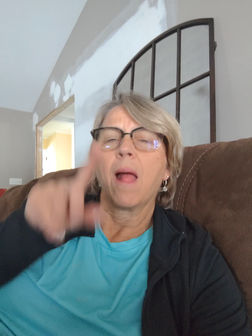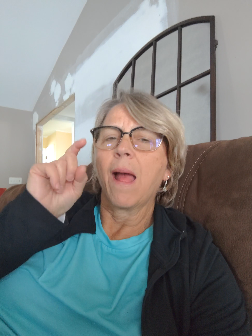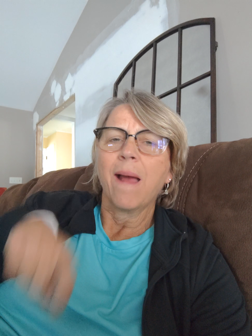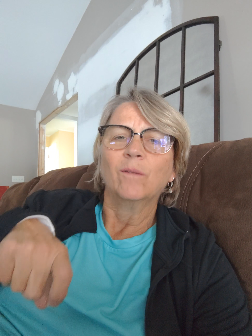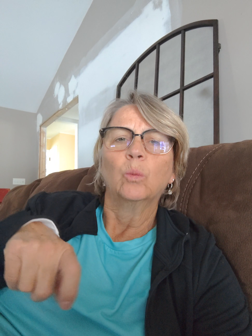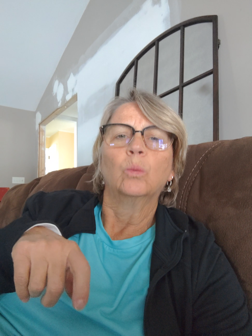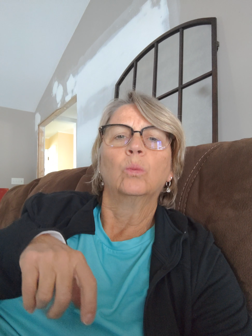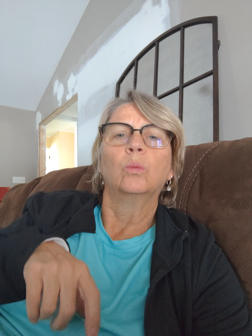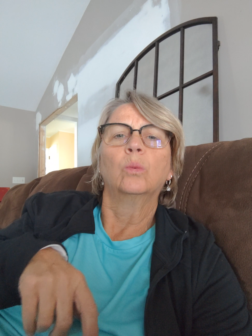have to